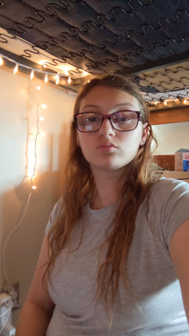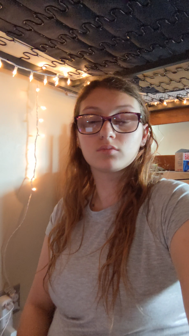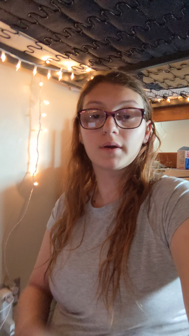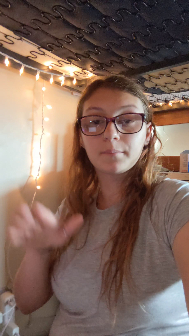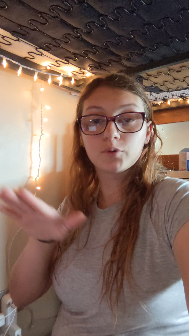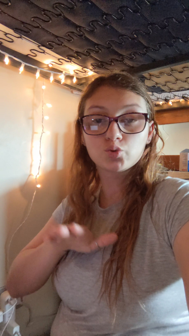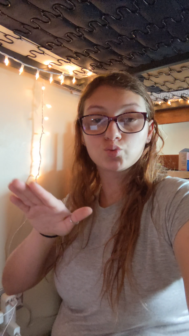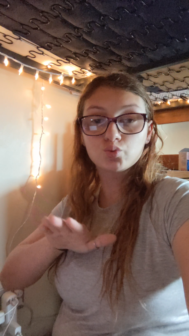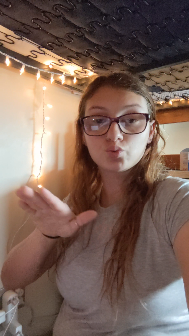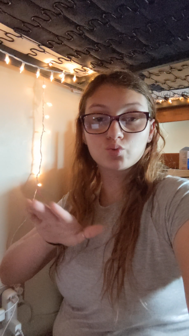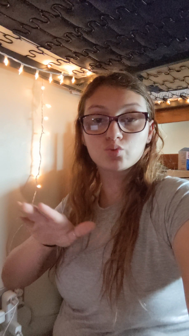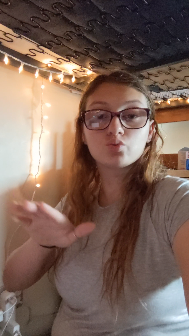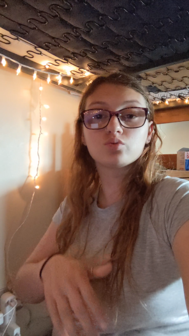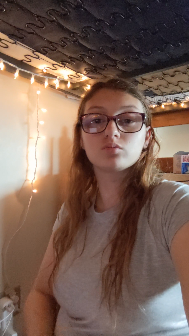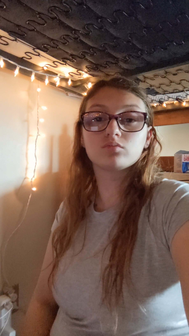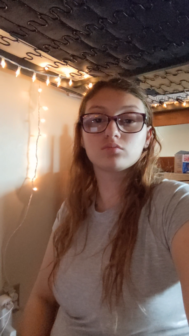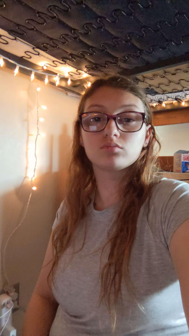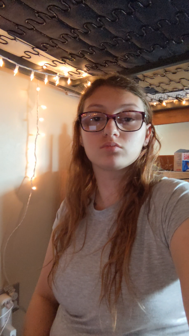penguin